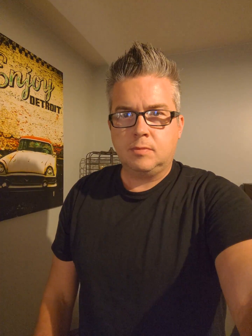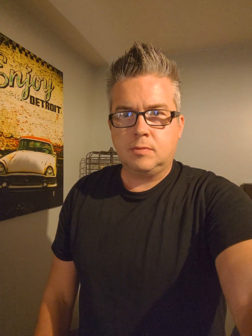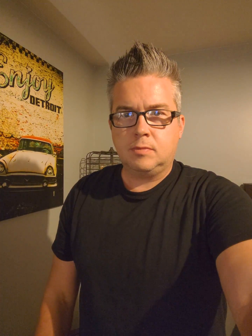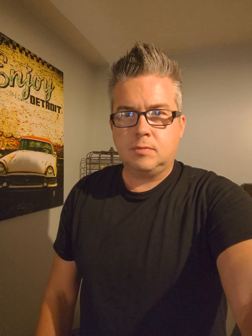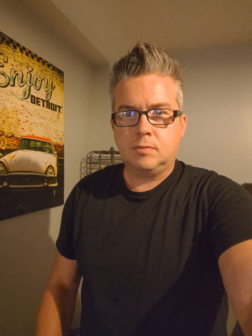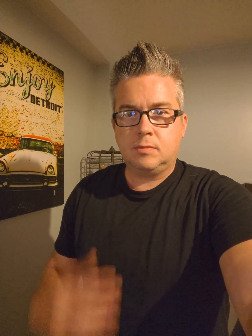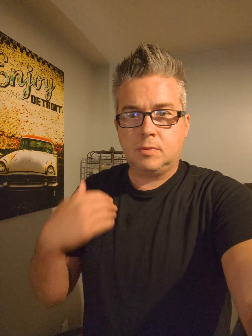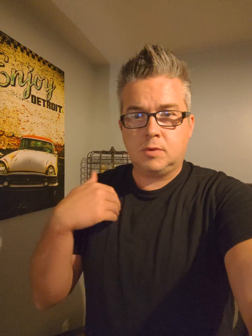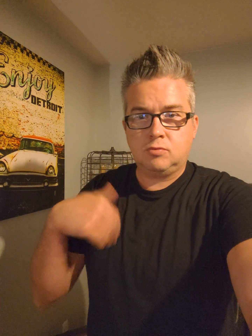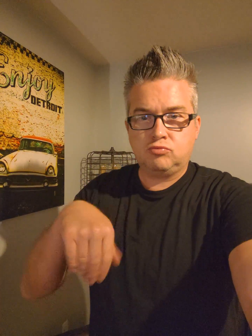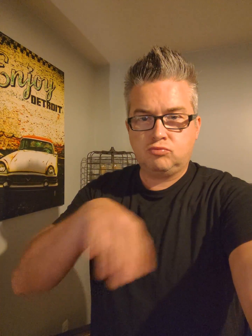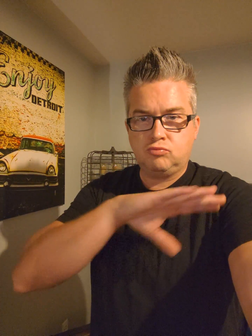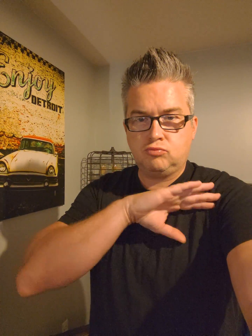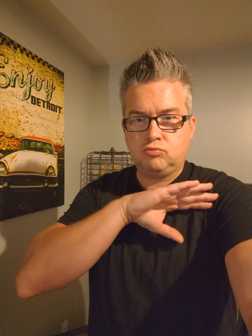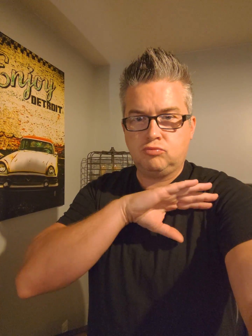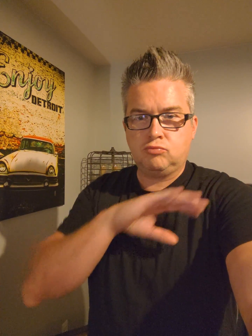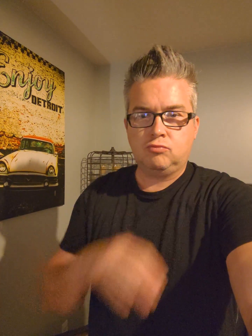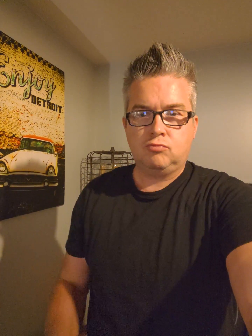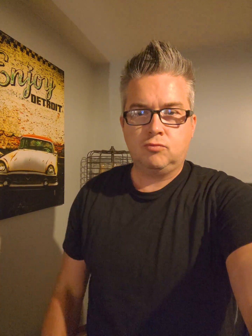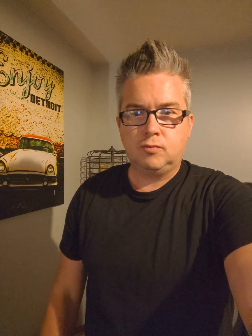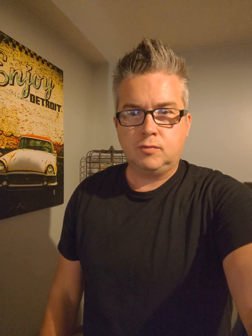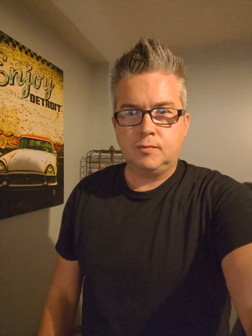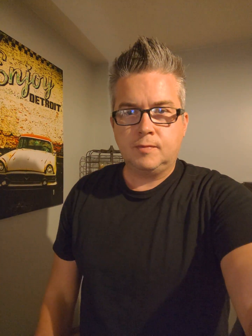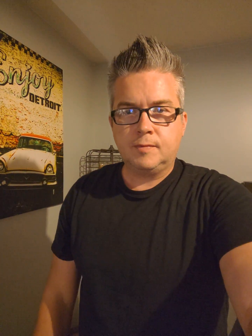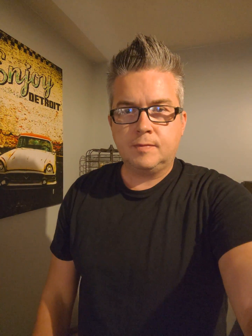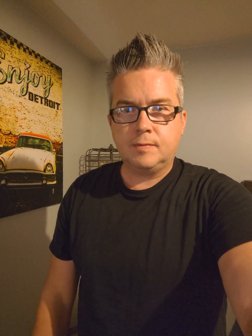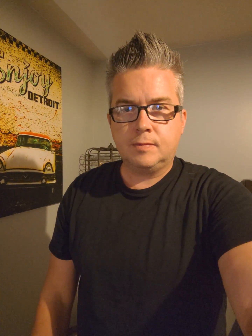scarf